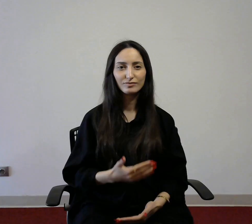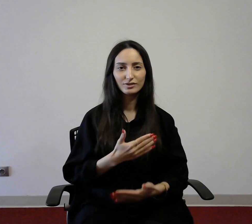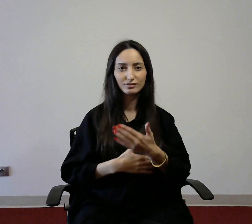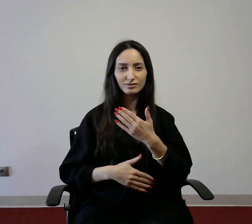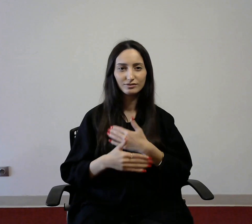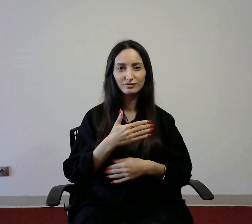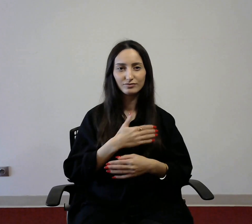əlil